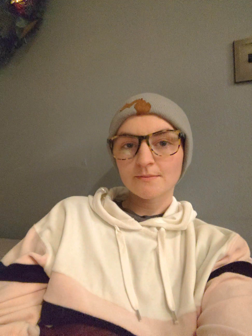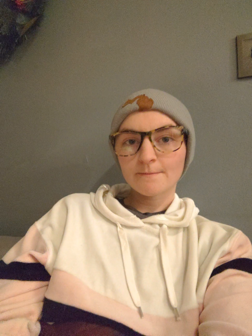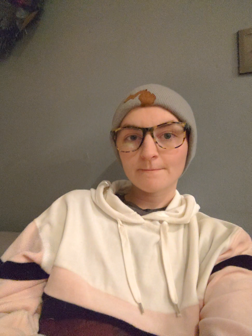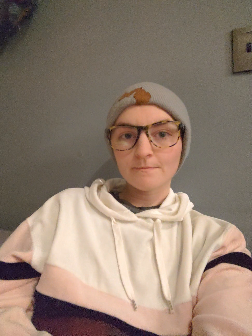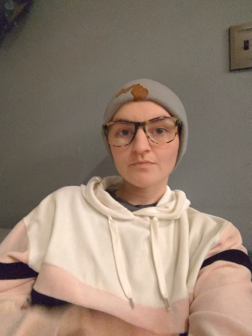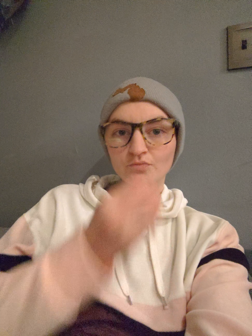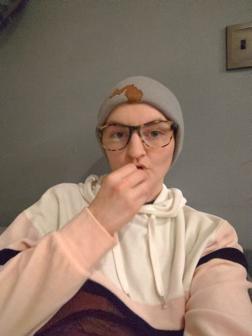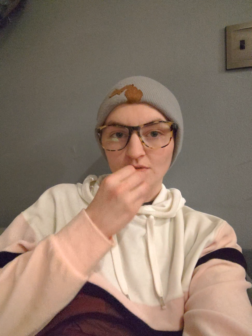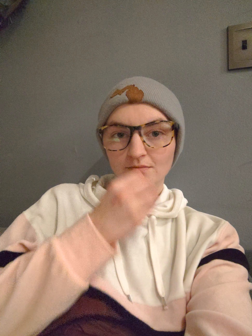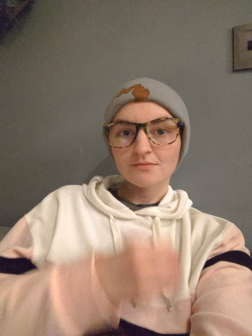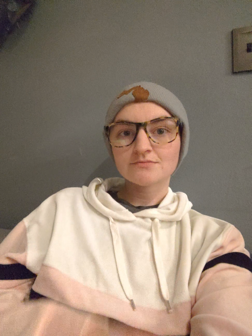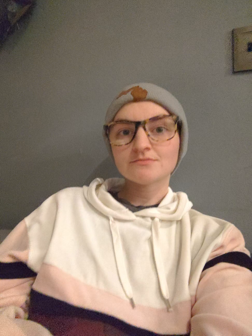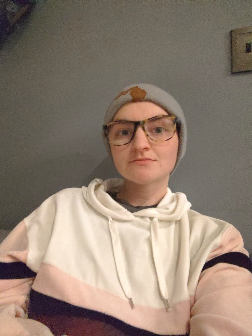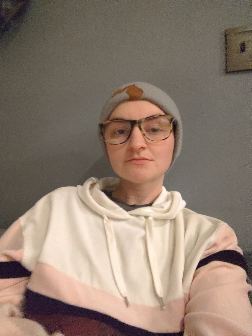food